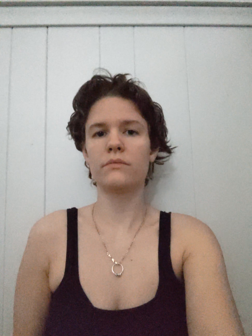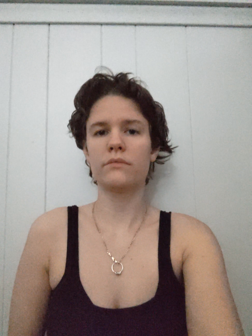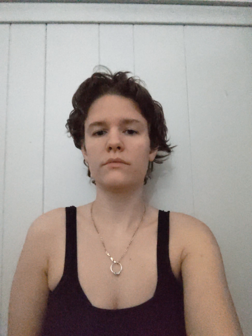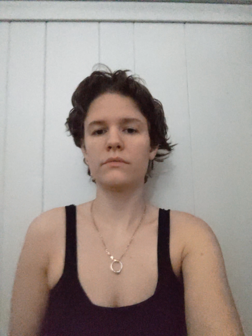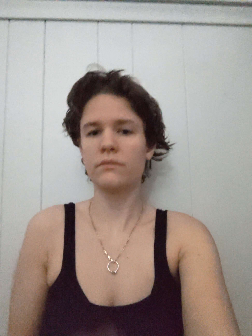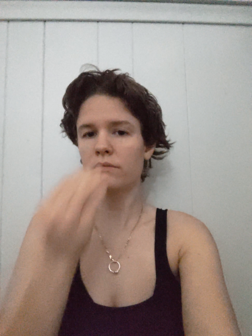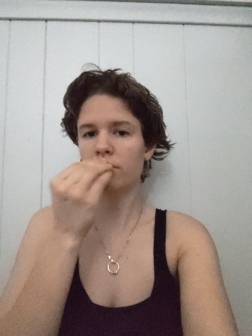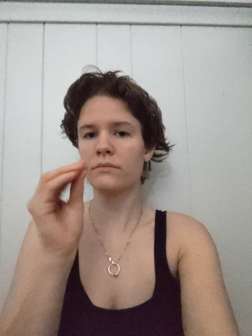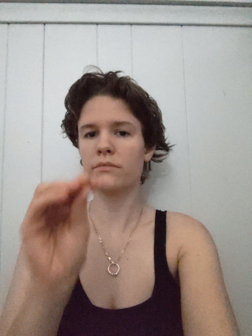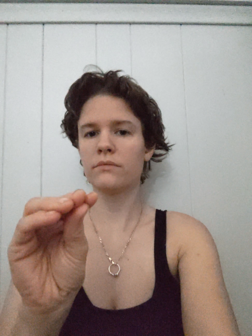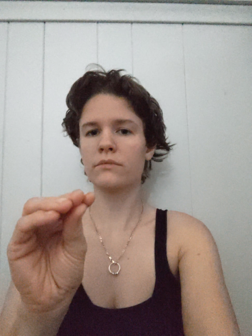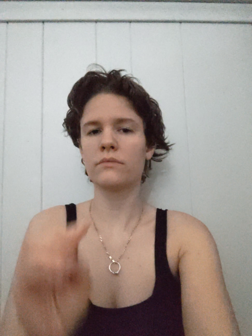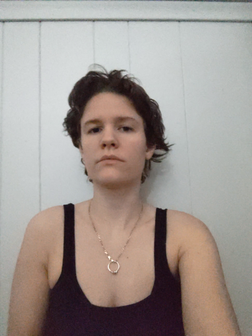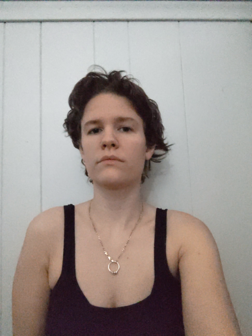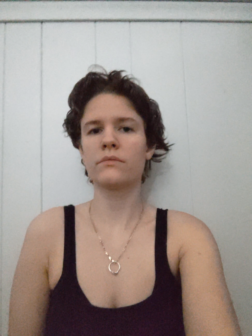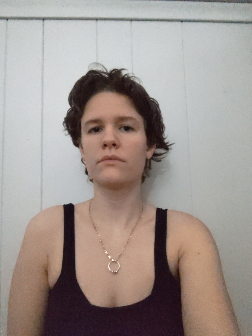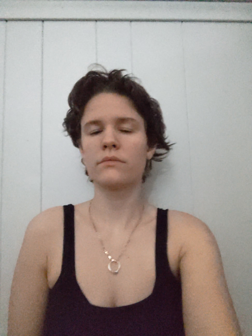kiss